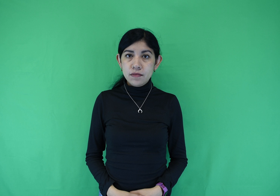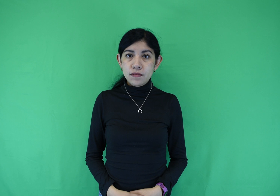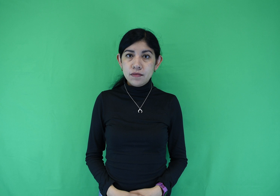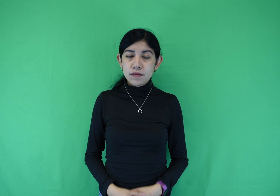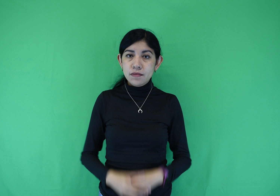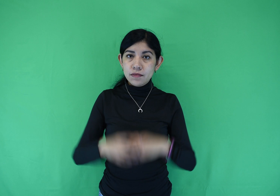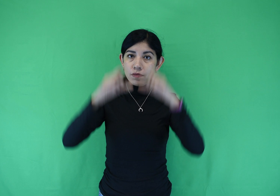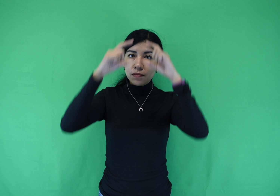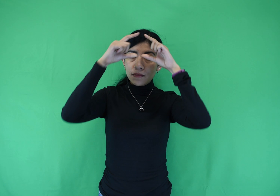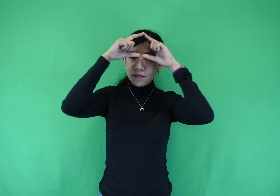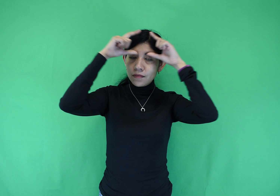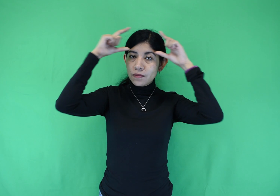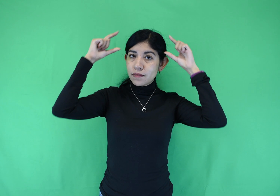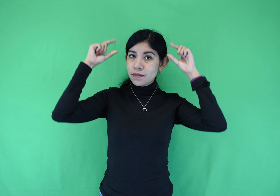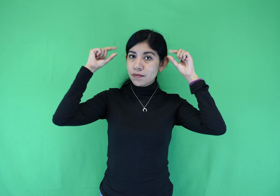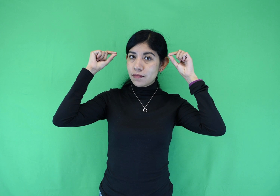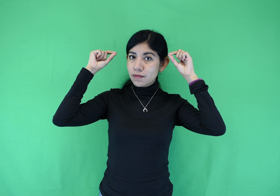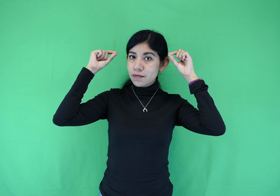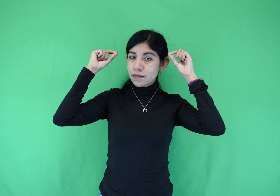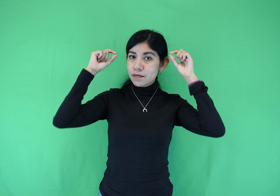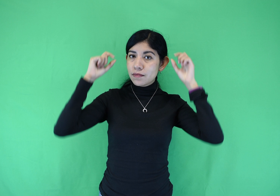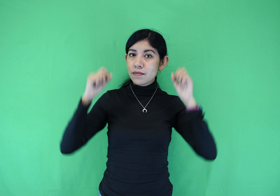enfermero